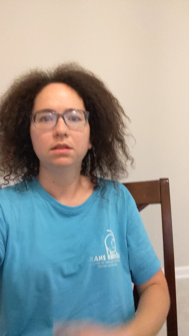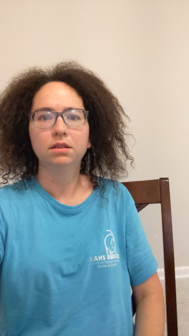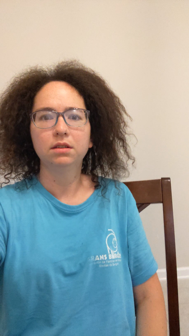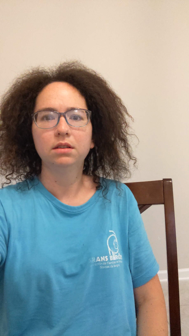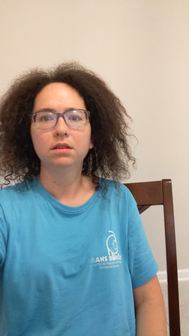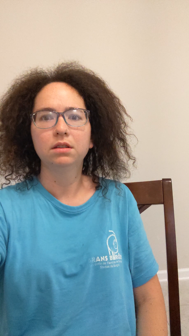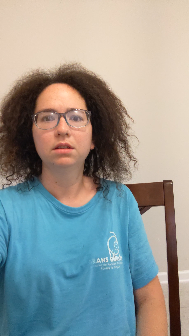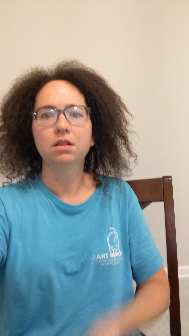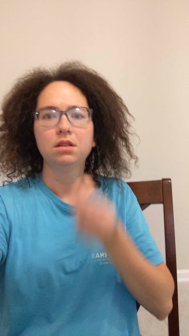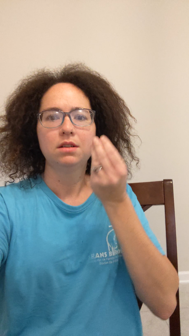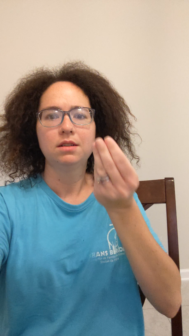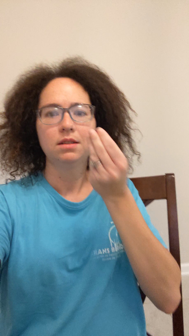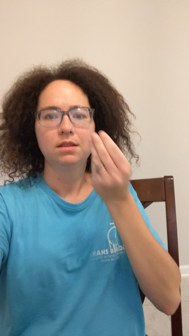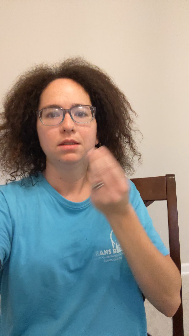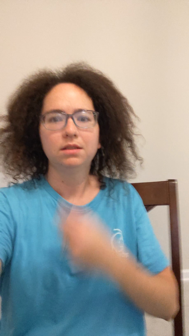feed